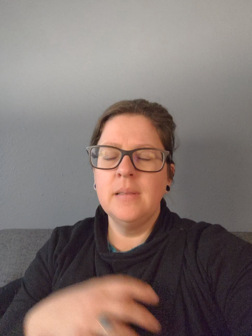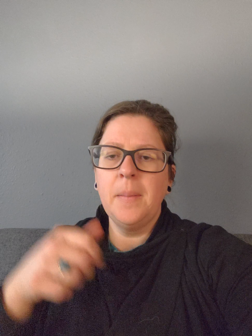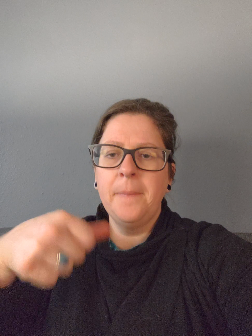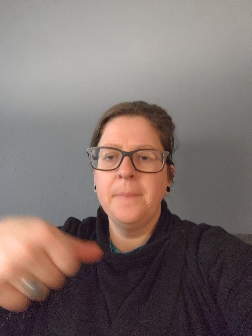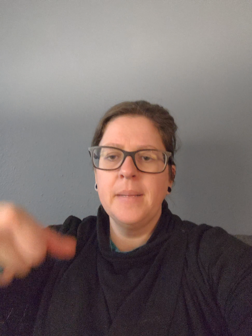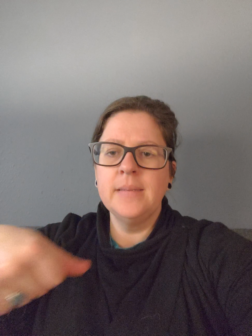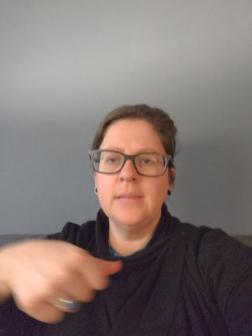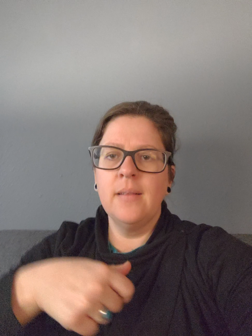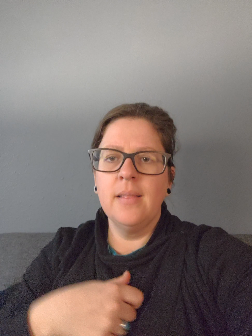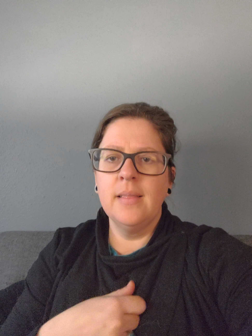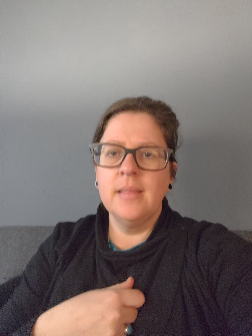puzzle